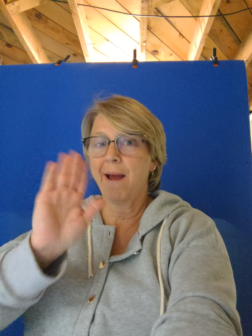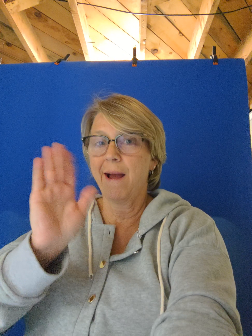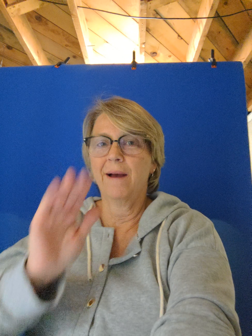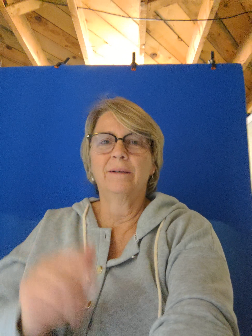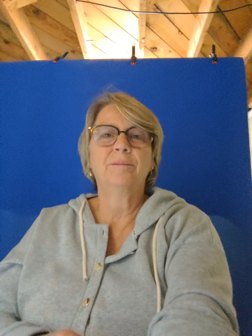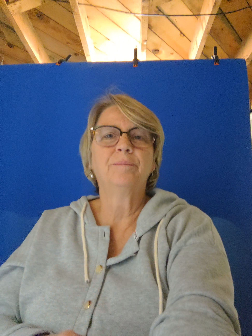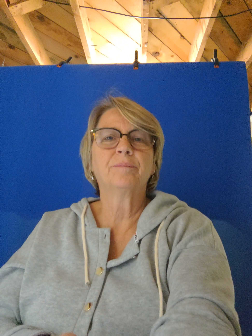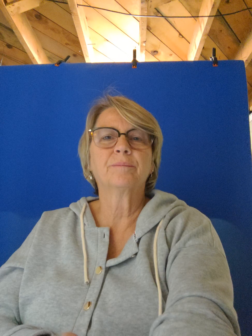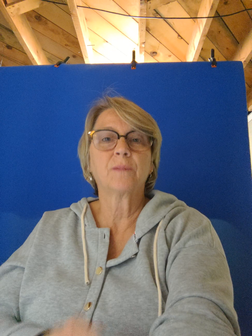bye